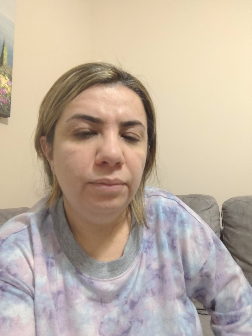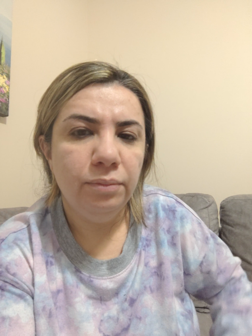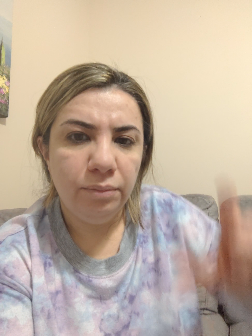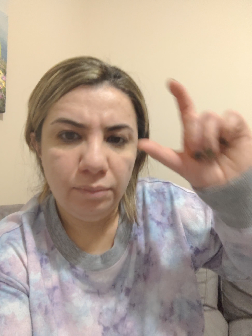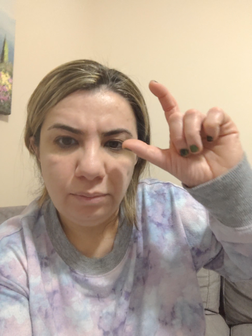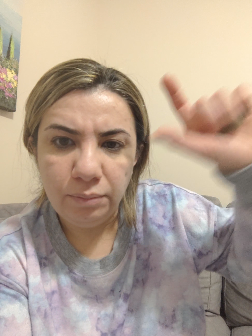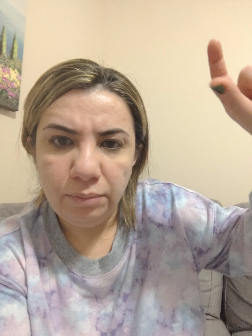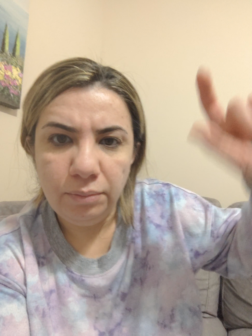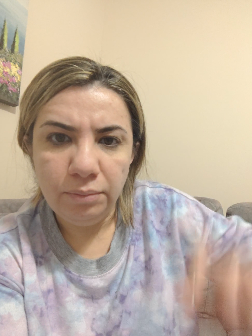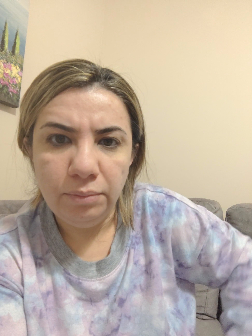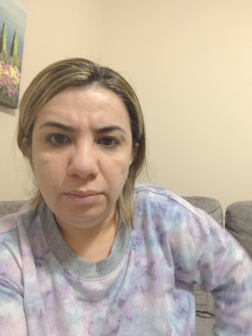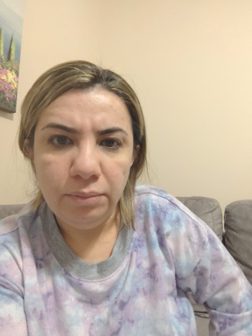moon